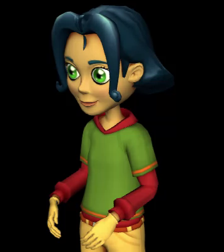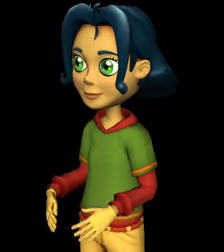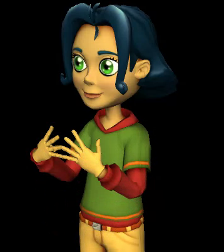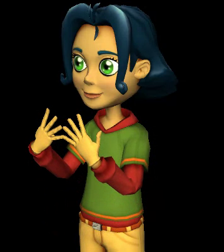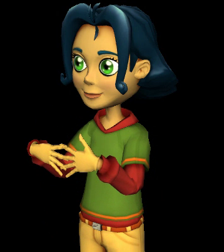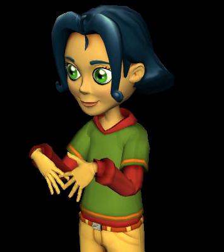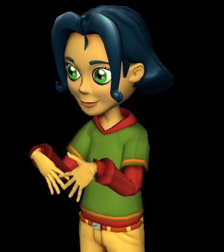19